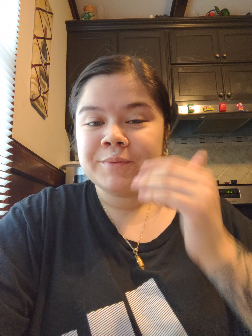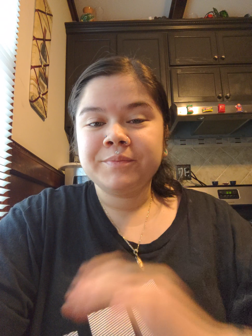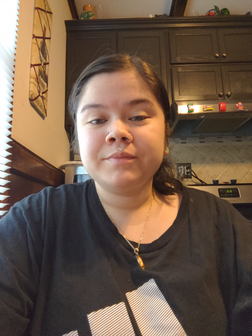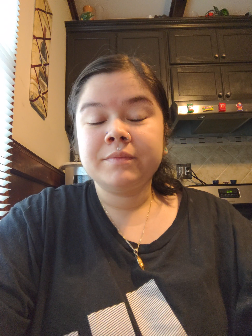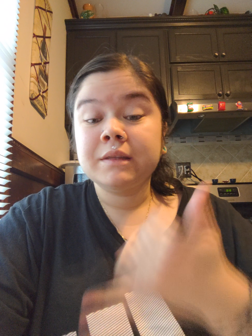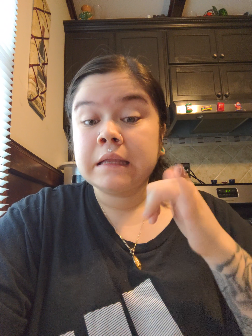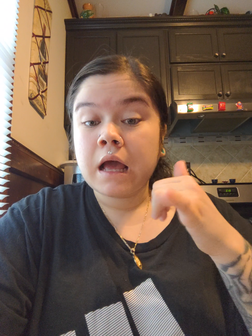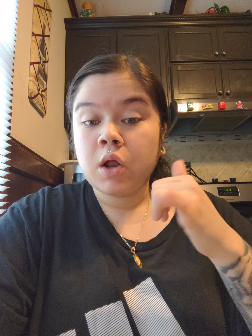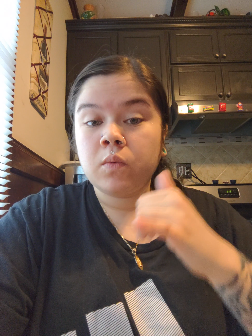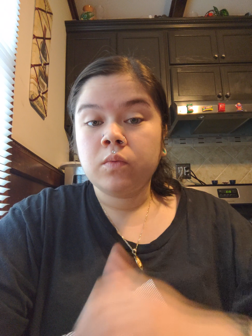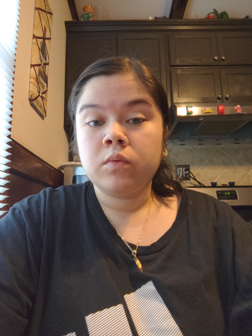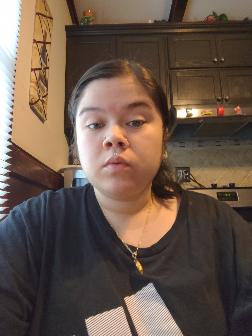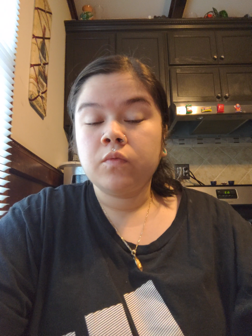yellow